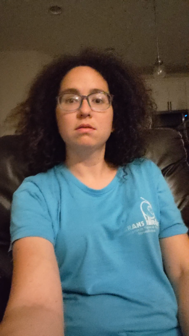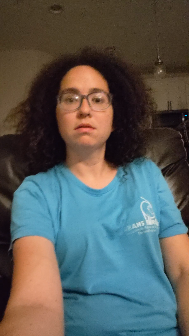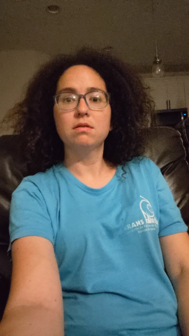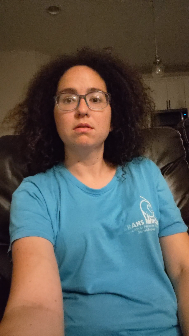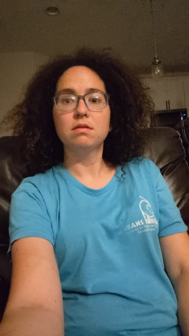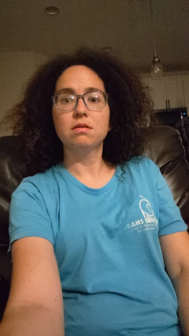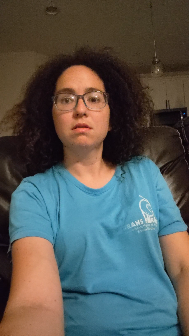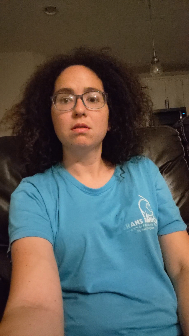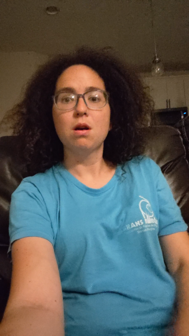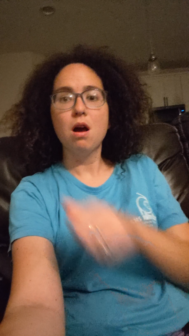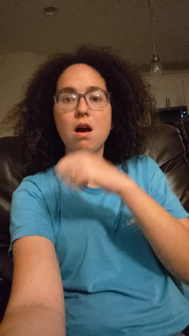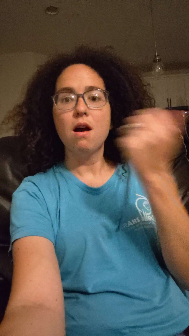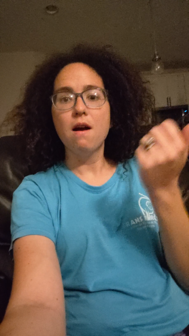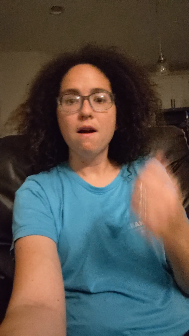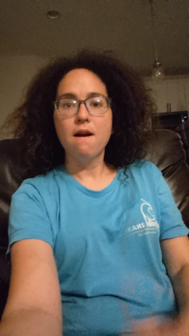other